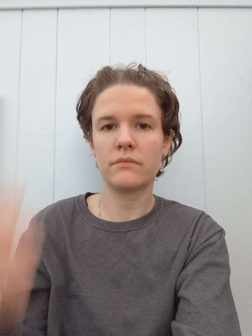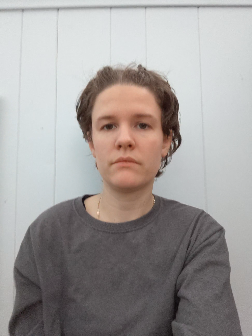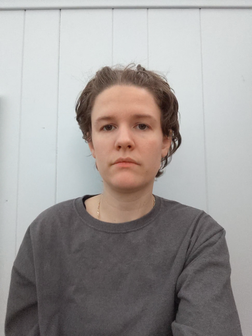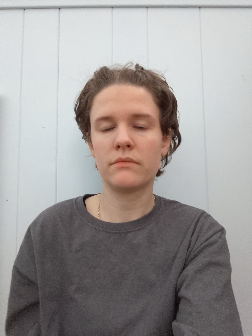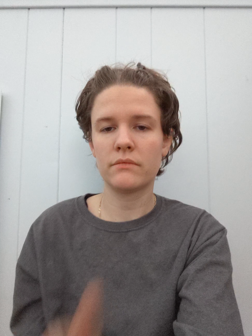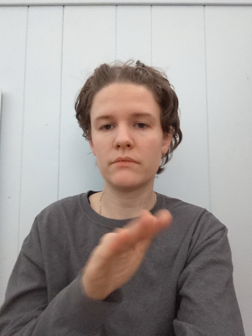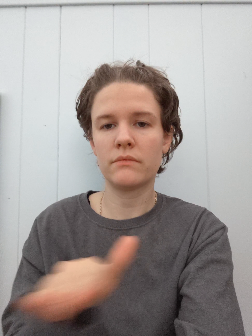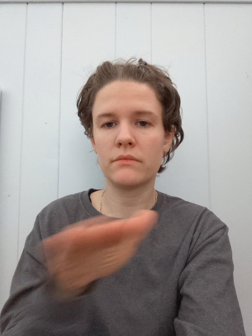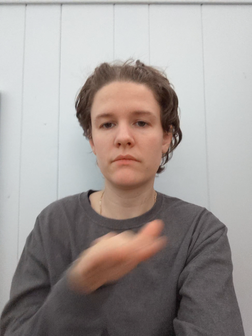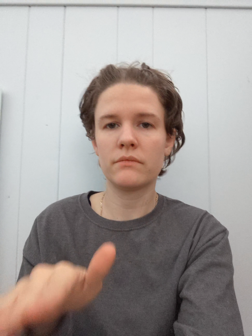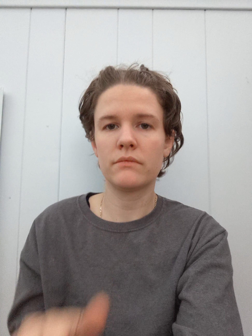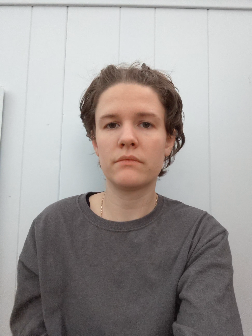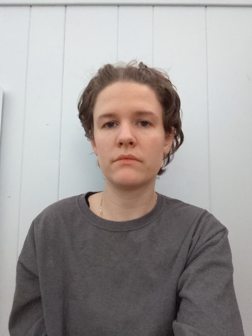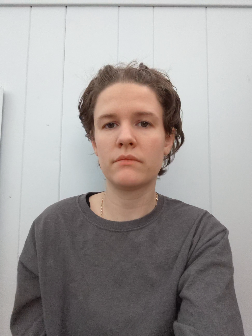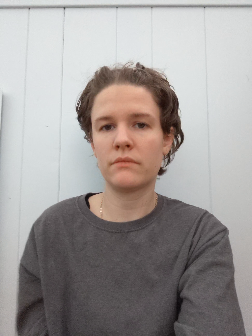clean